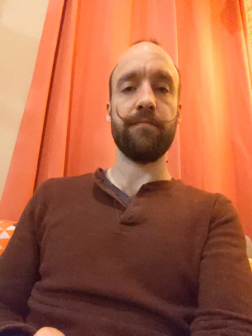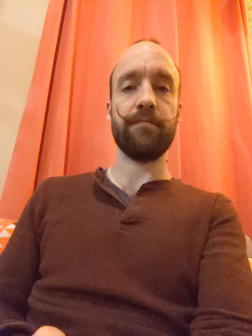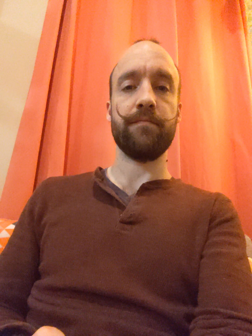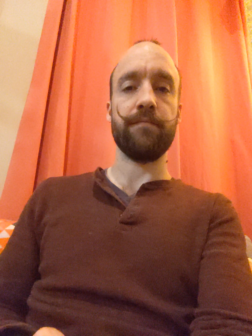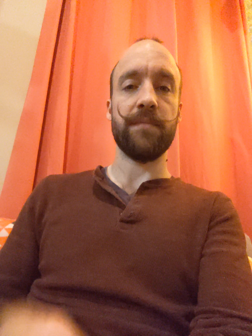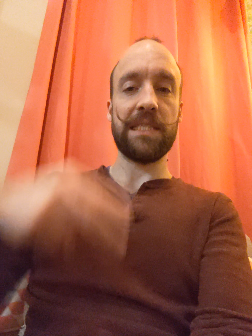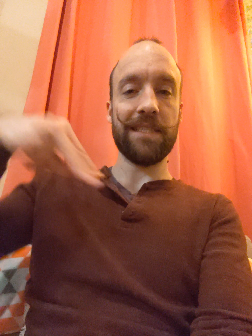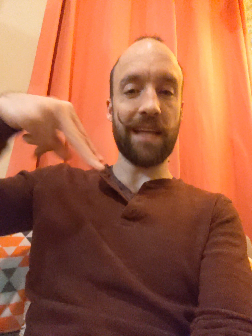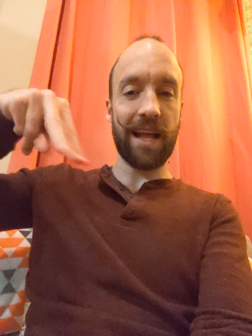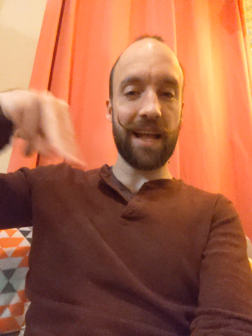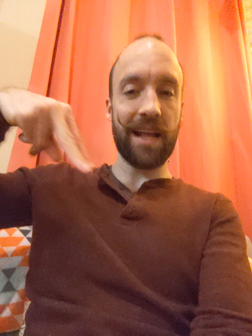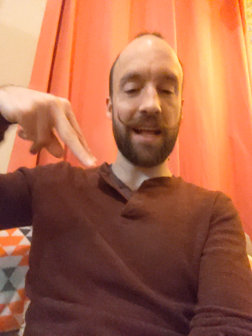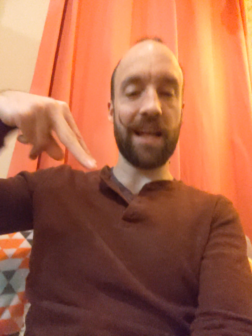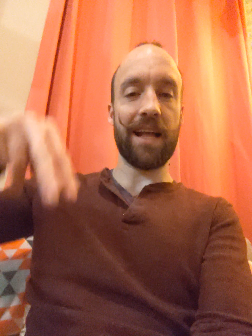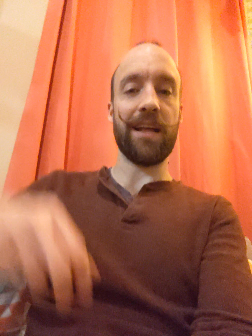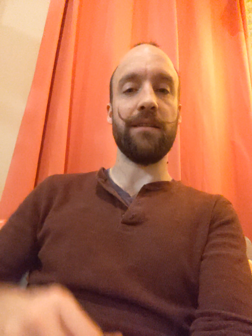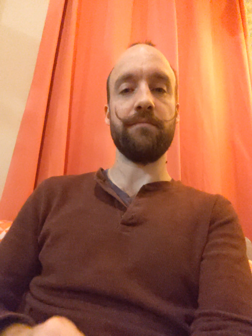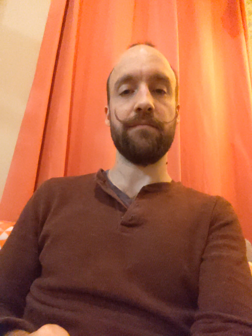dance